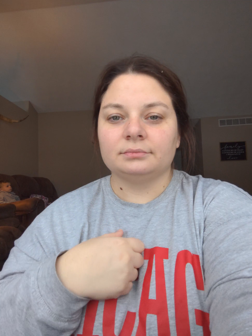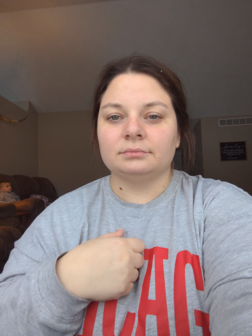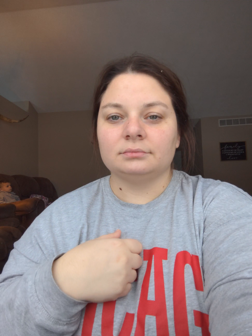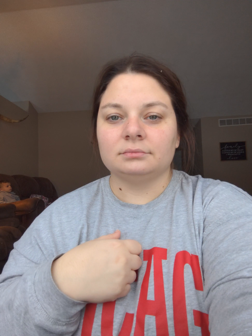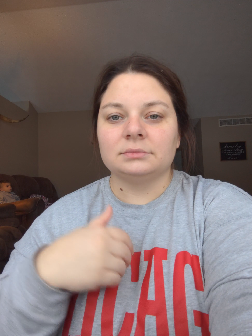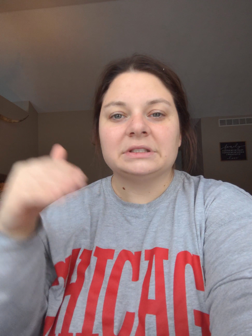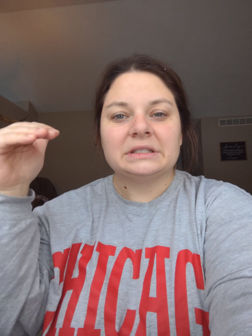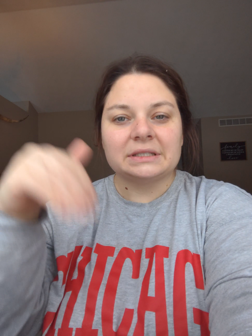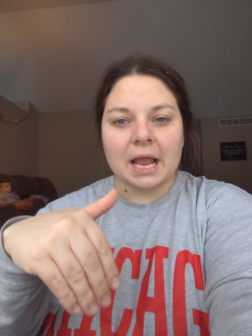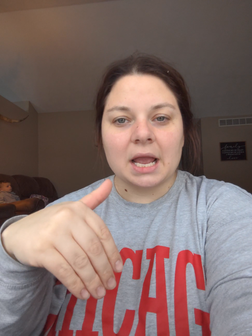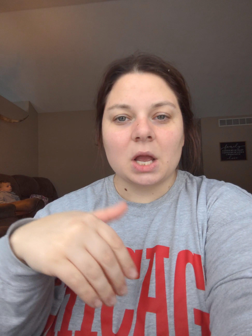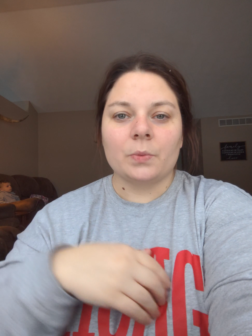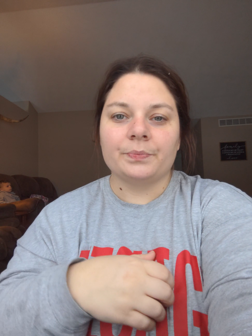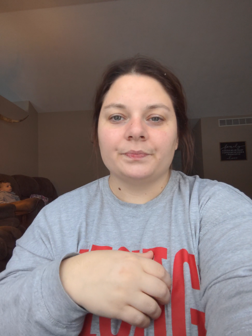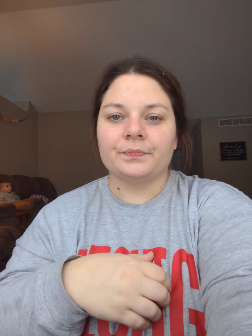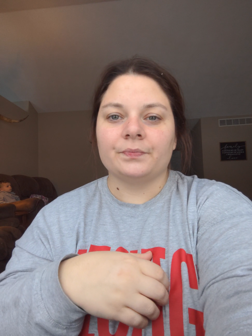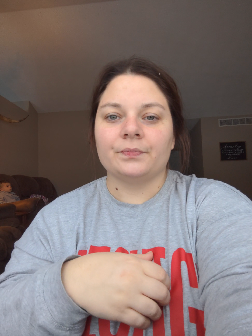down